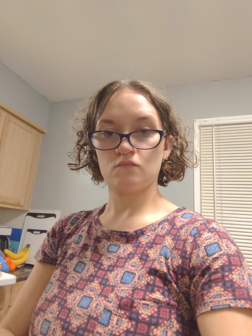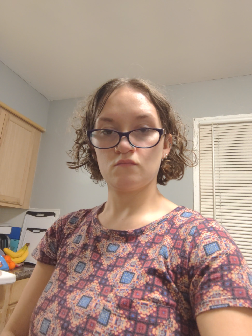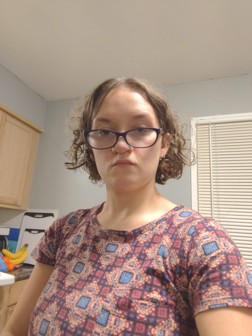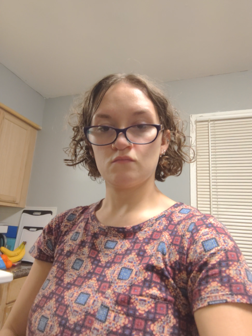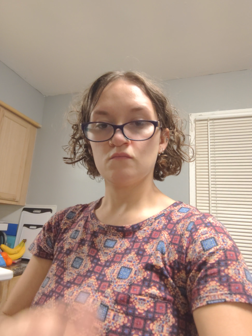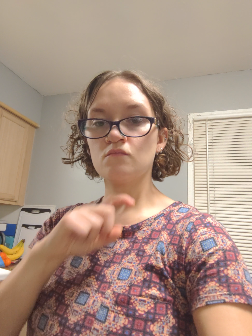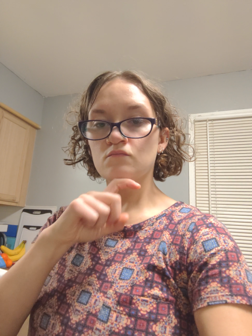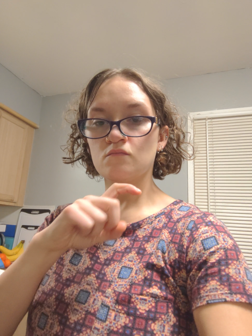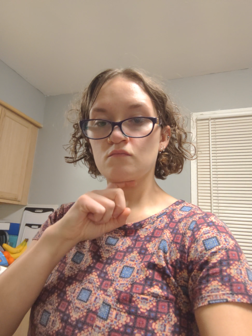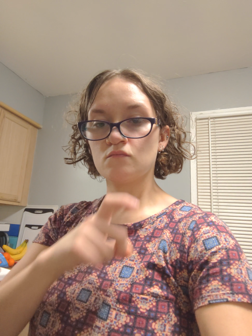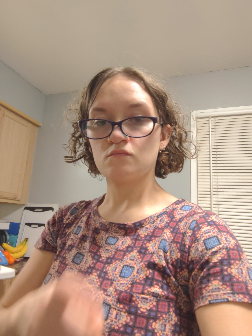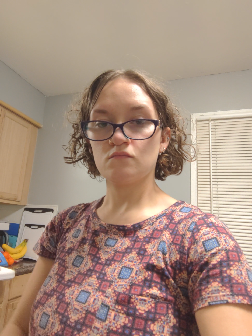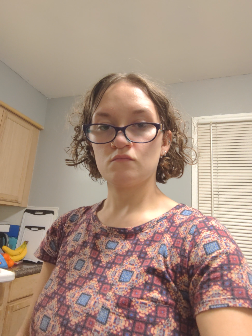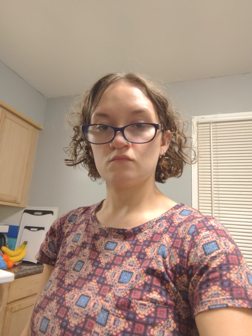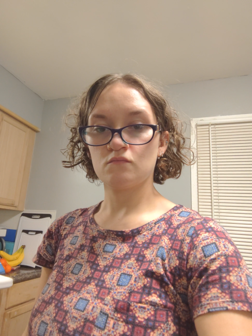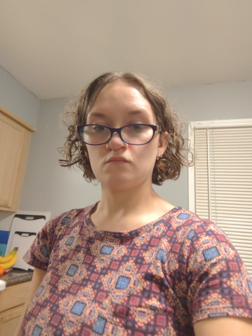garbage